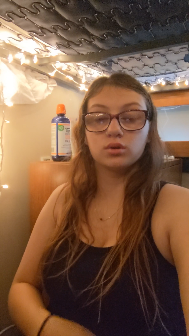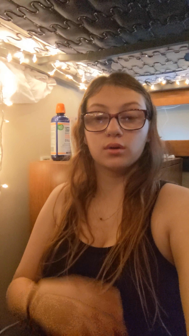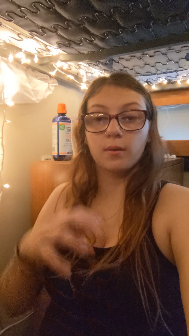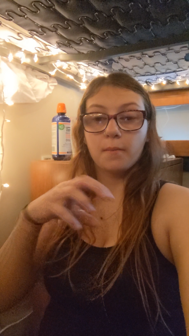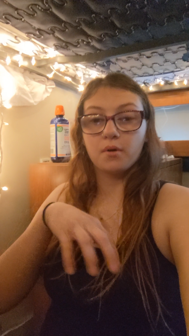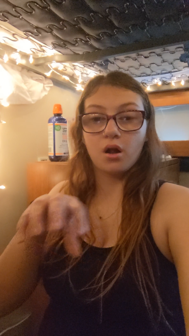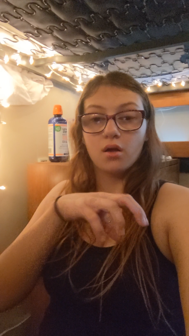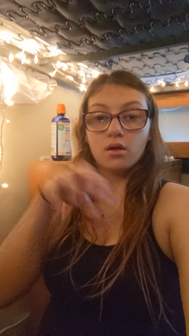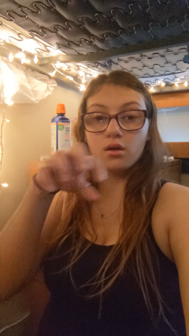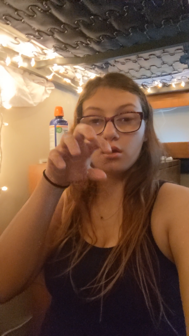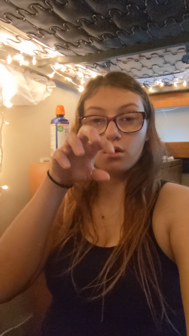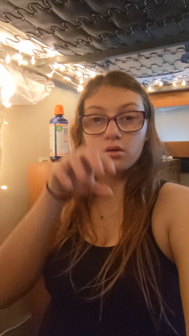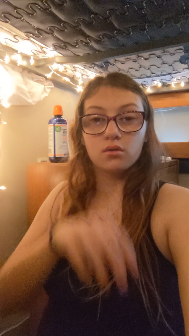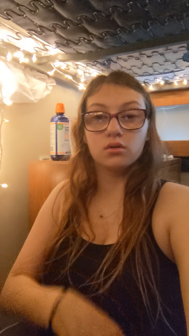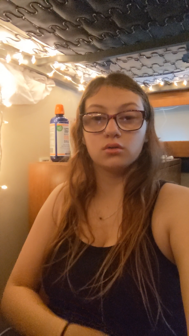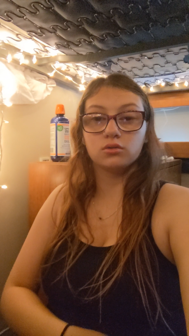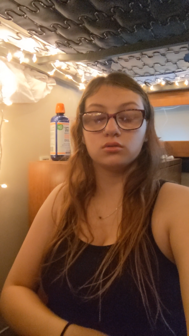block